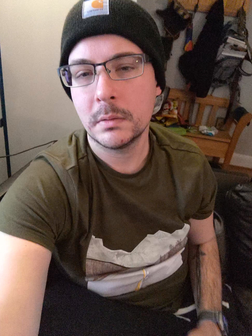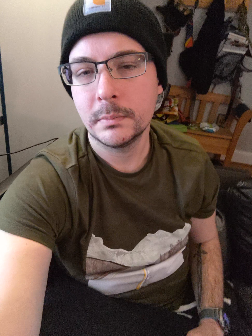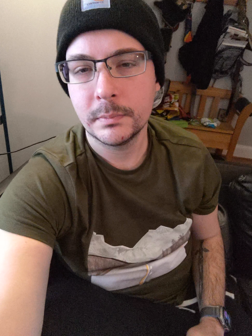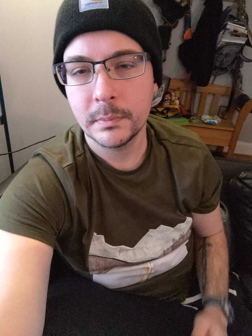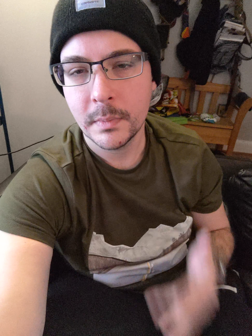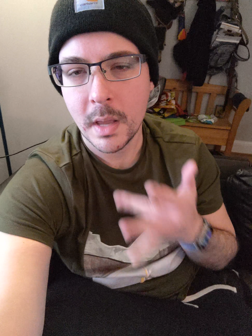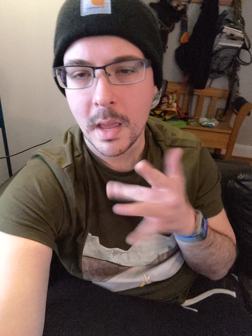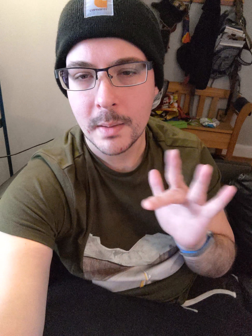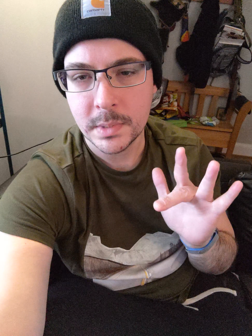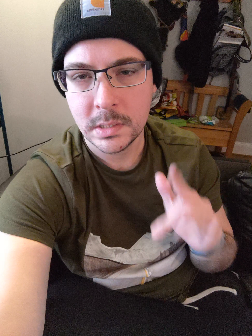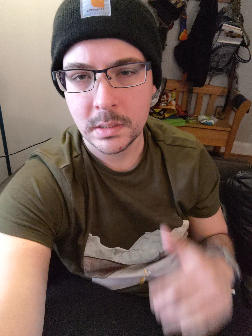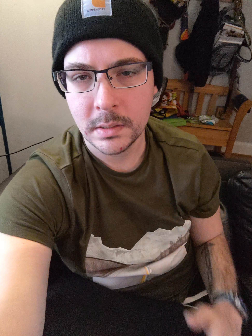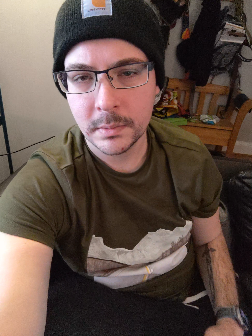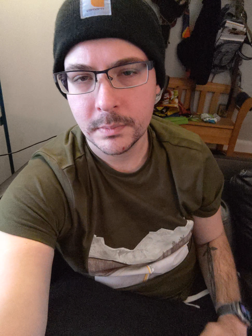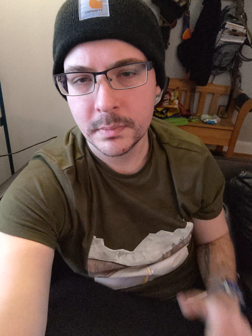empty